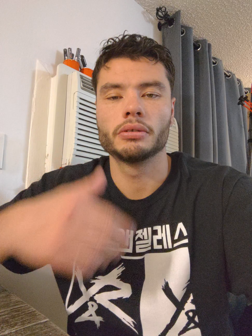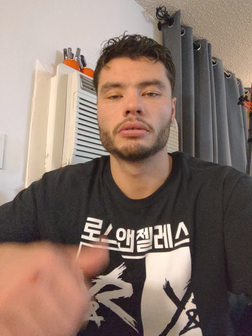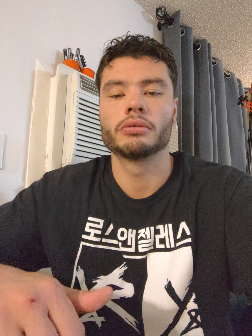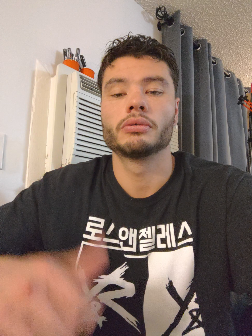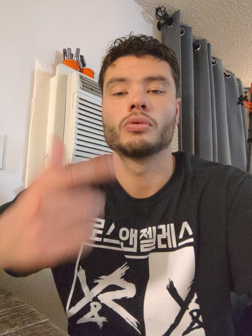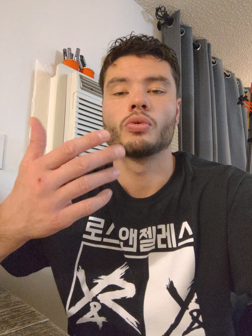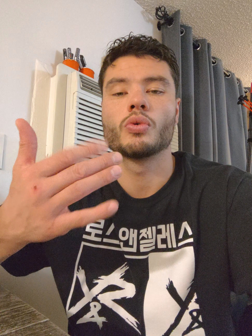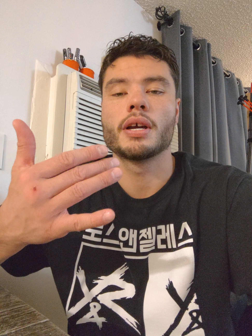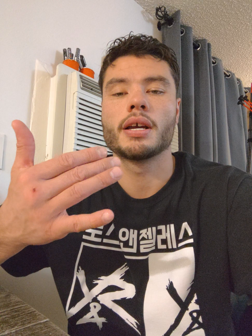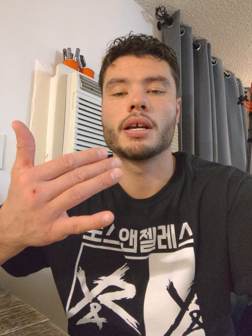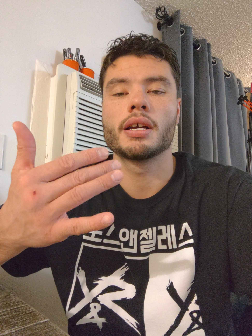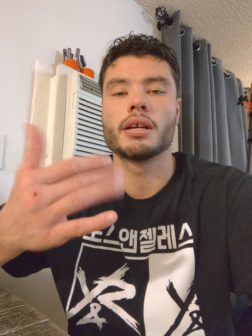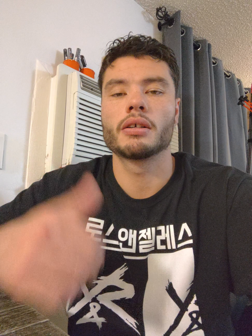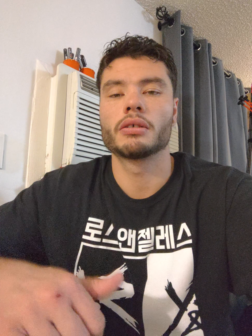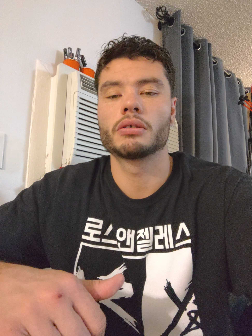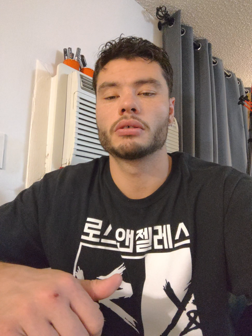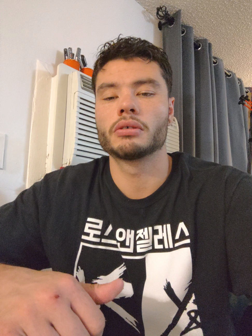wait